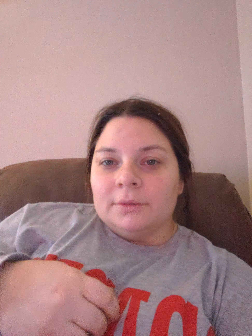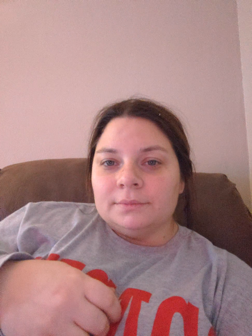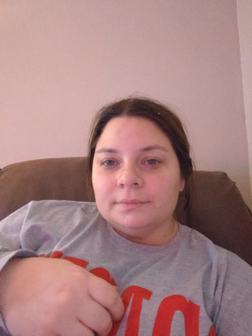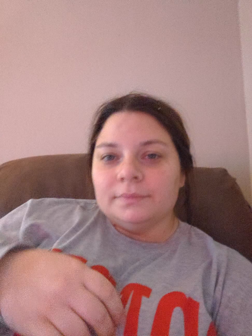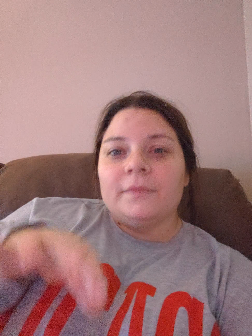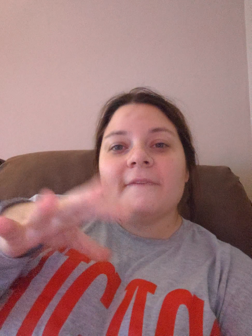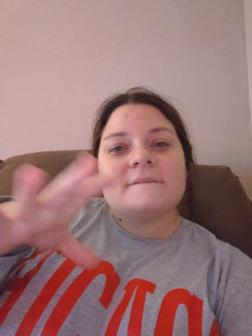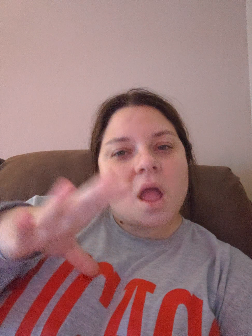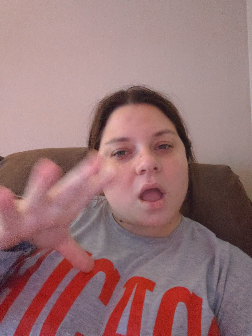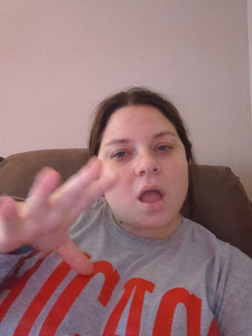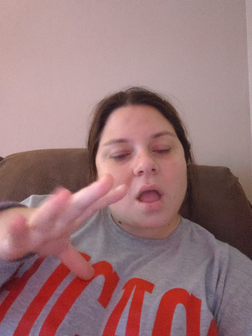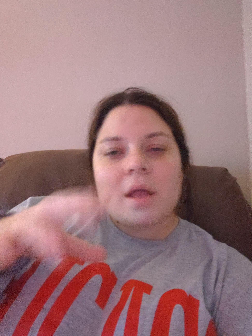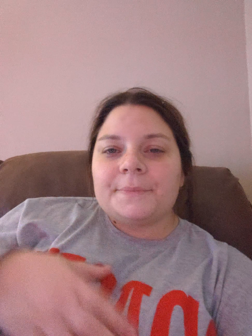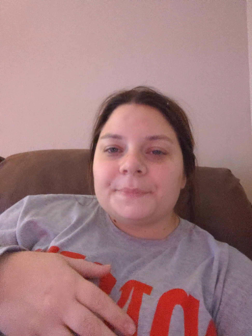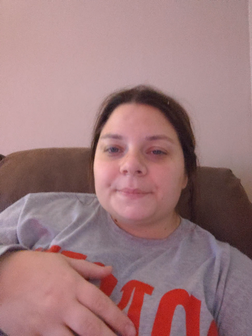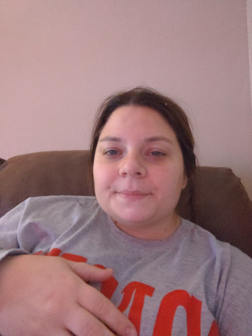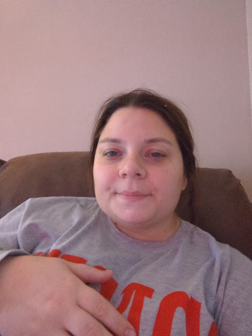fine